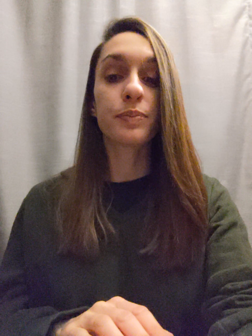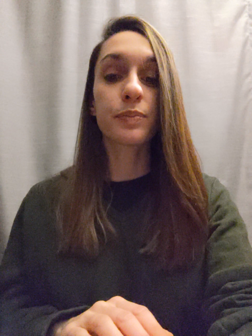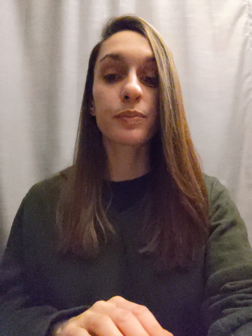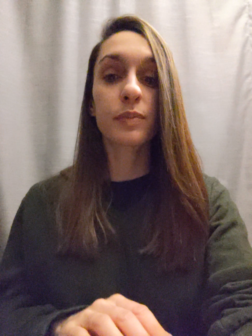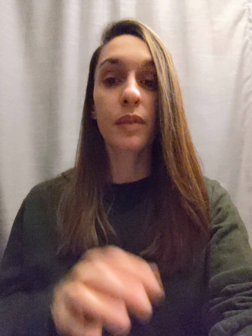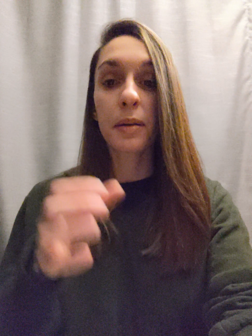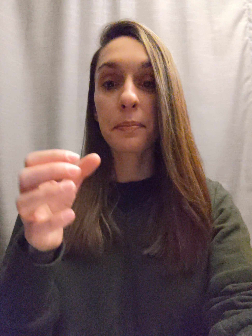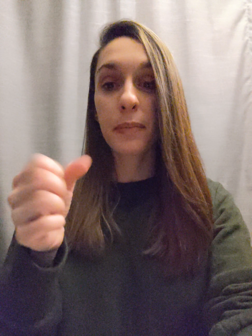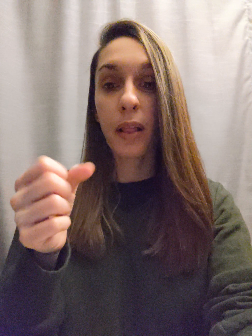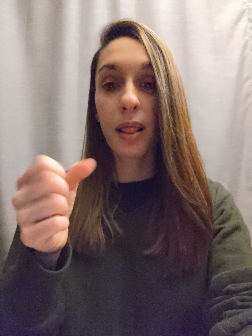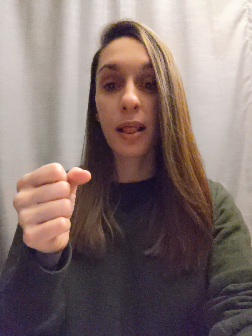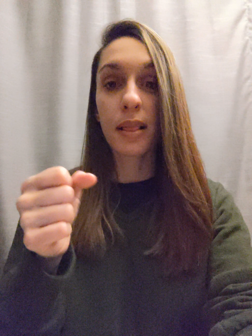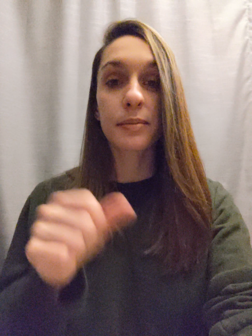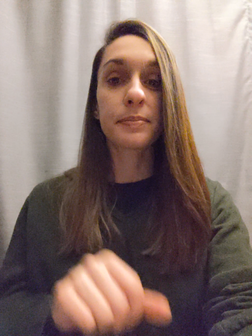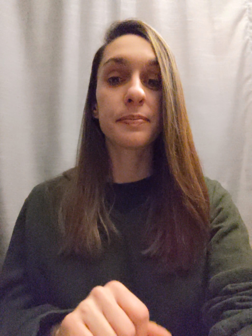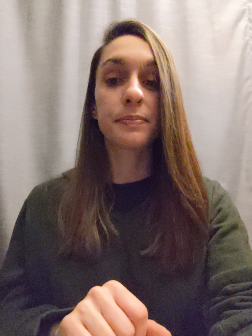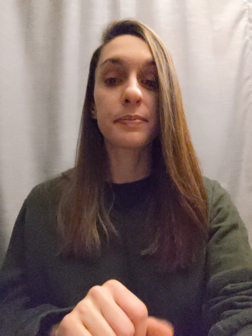milk